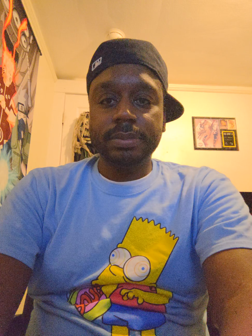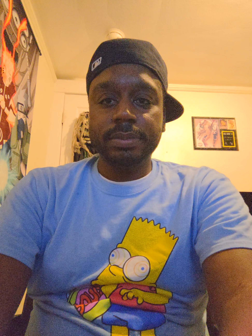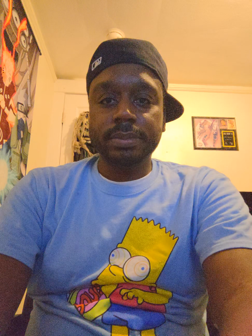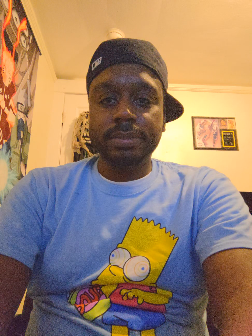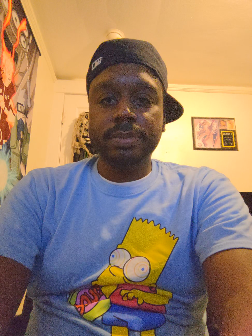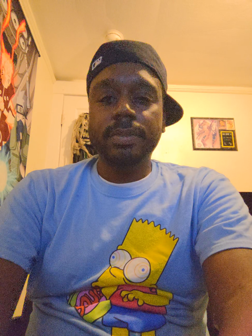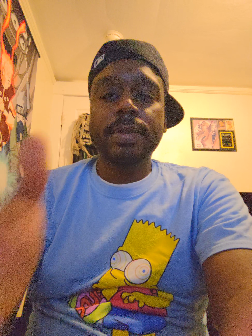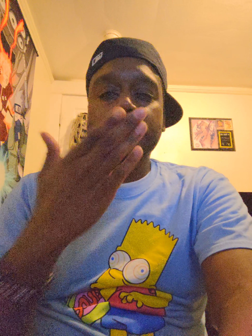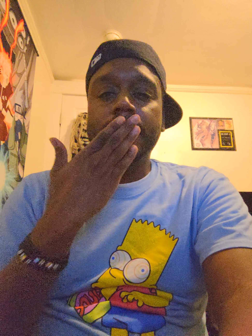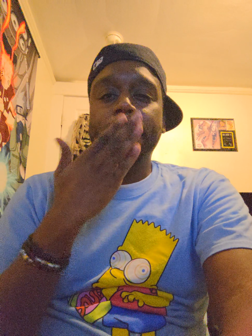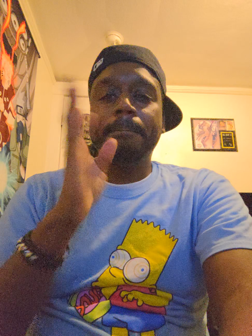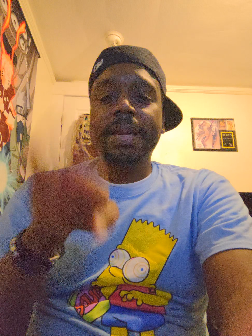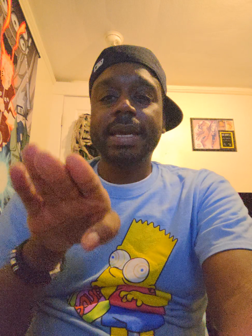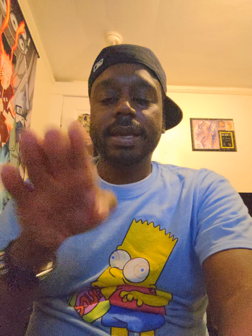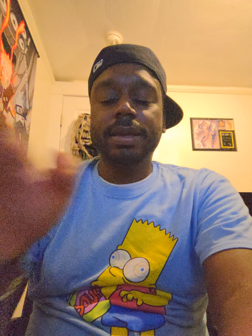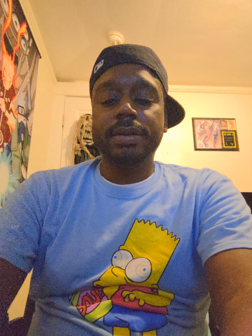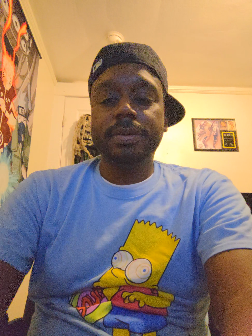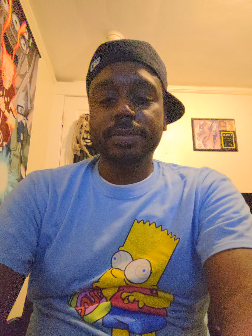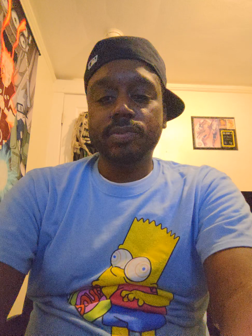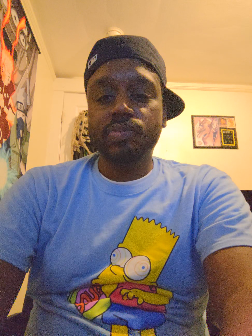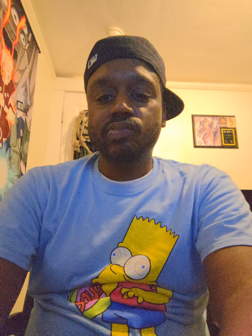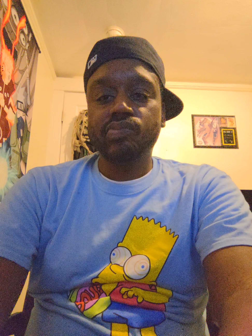bad